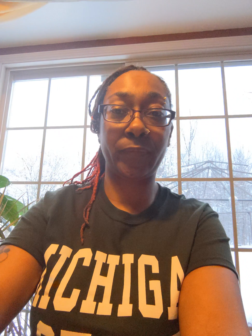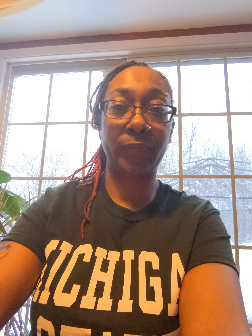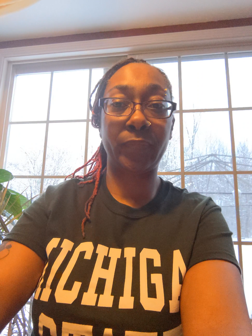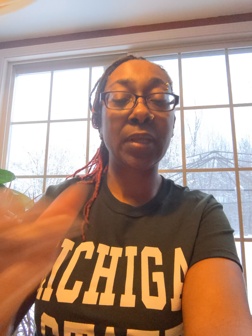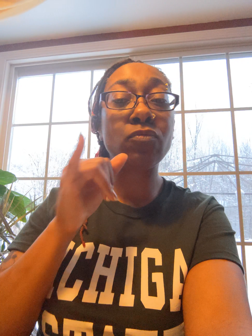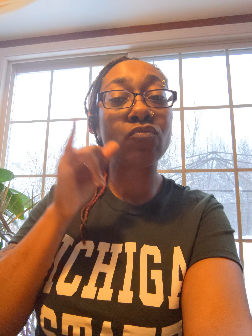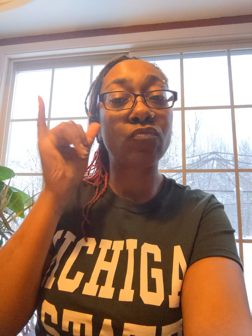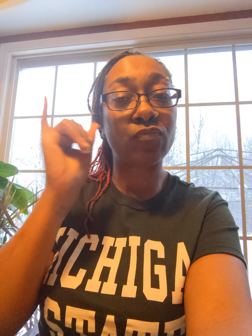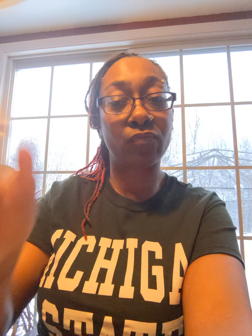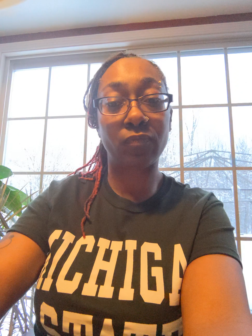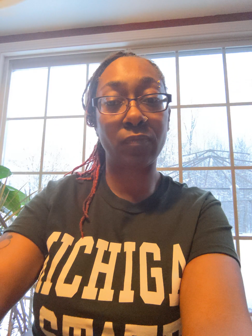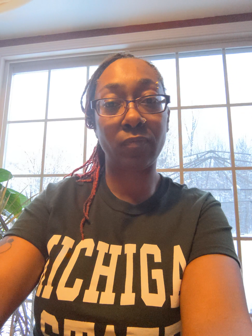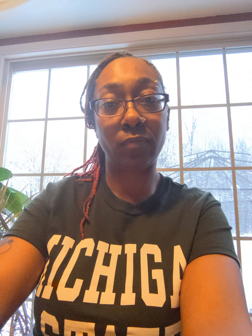yesterday